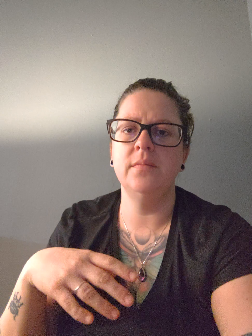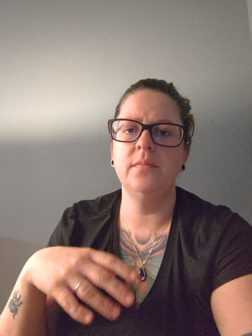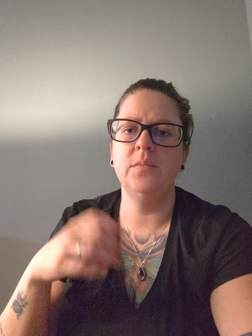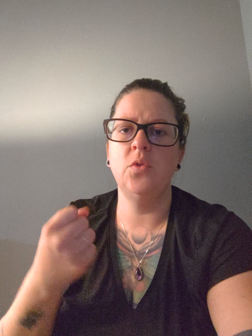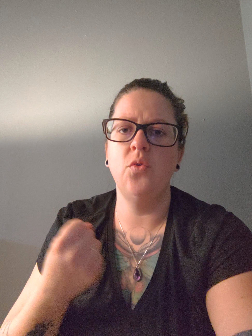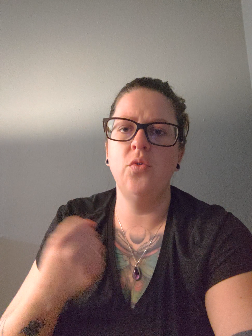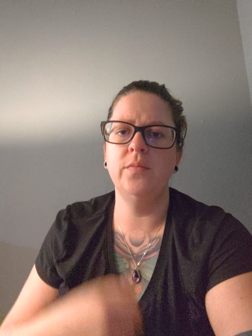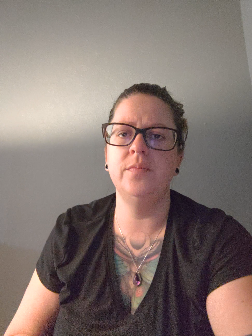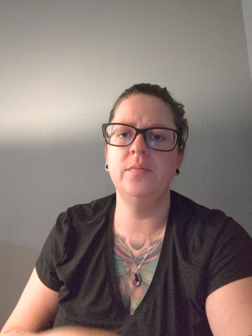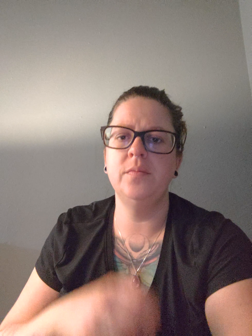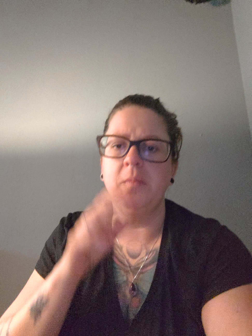car